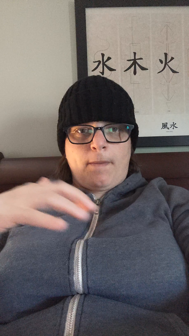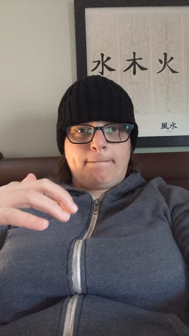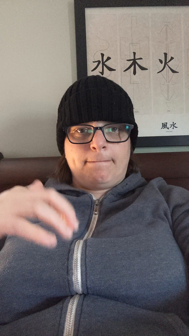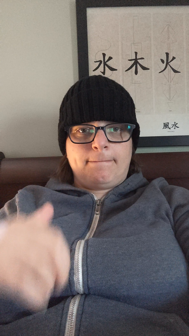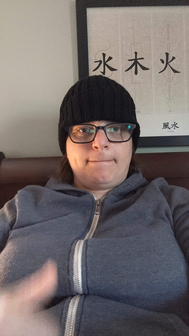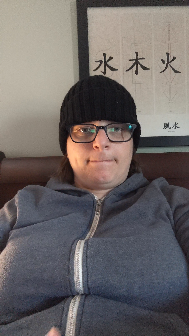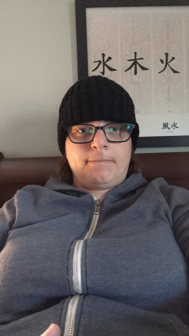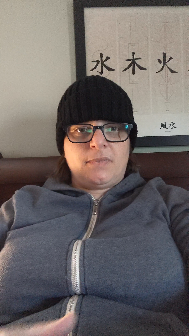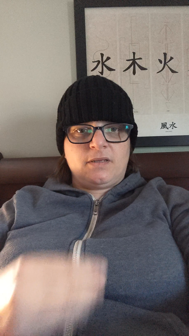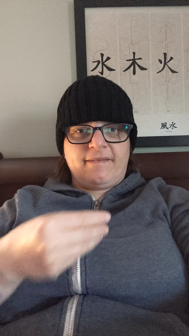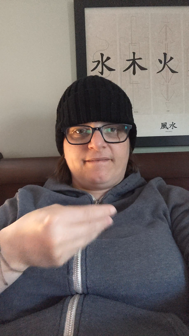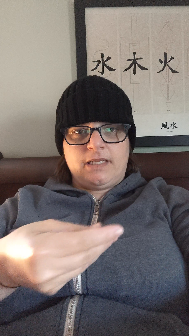feed